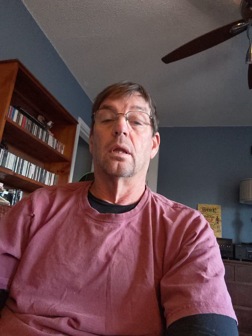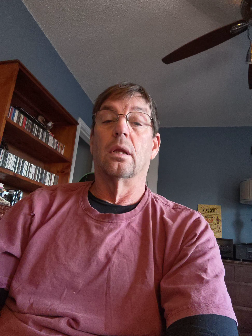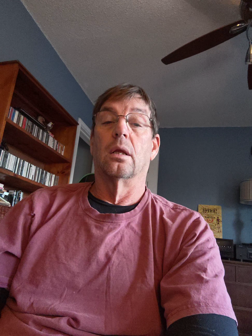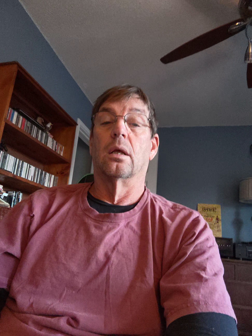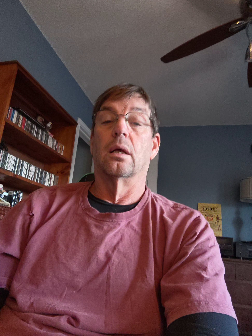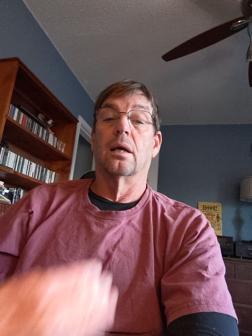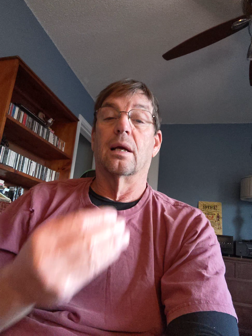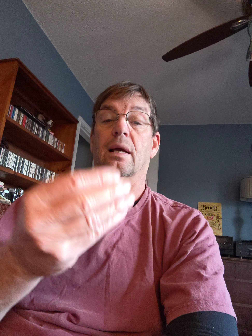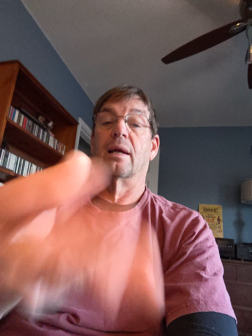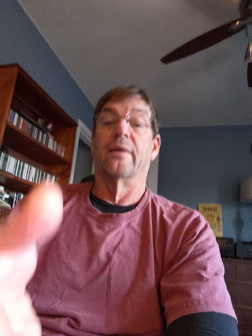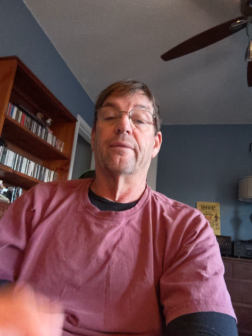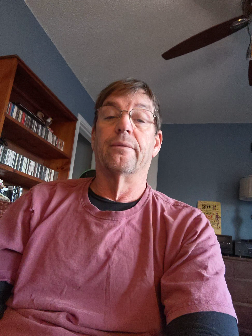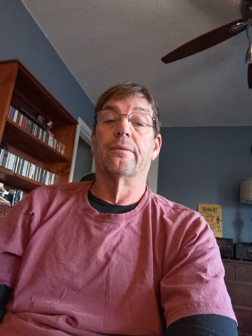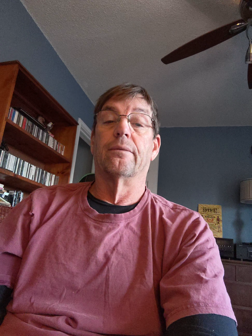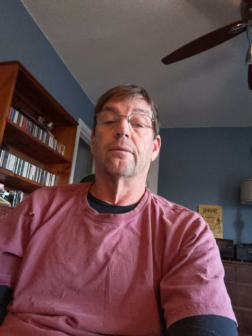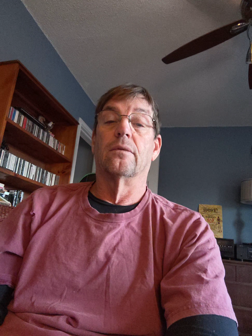give